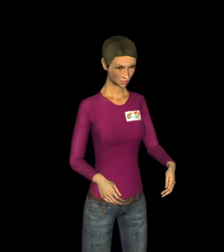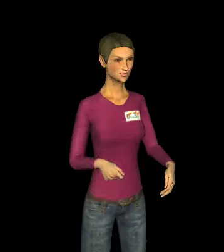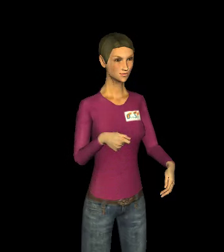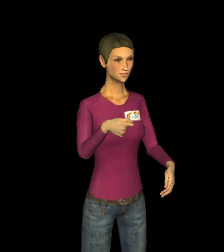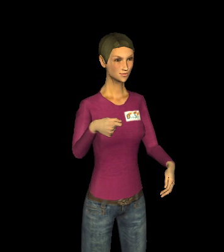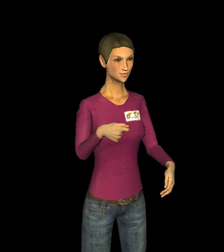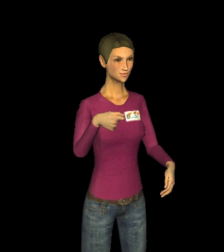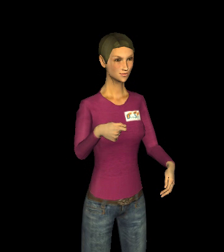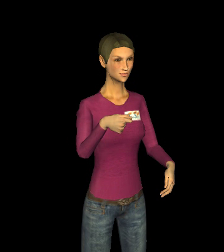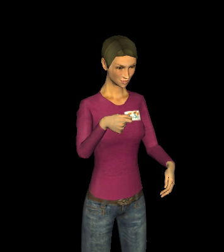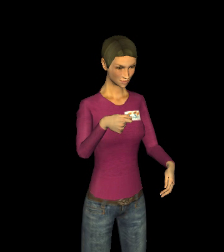مقلاة